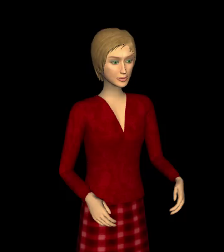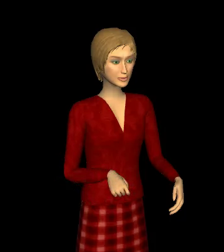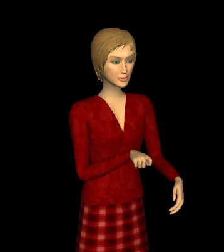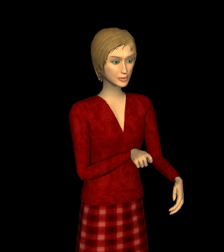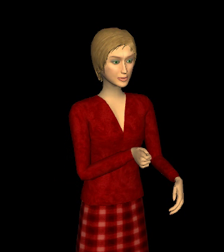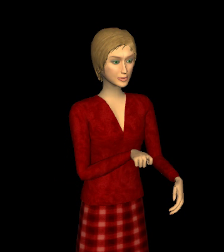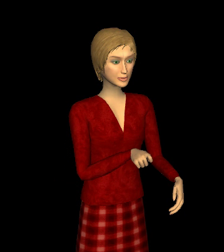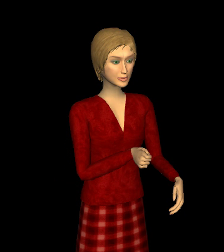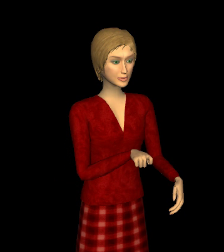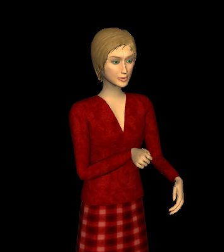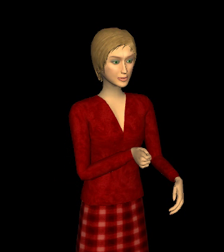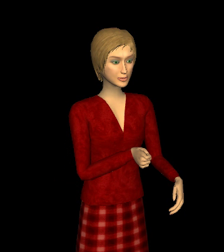مفتاح